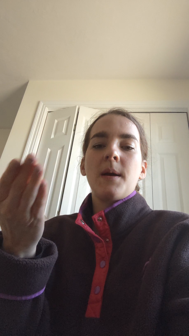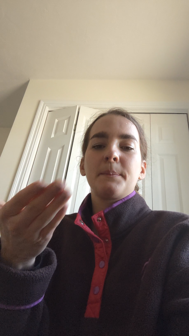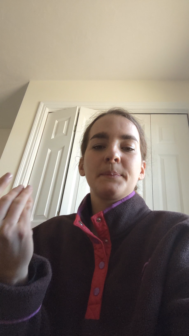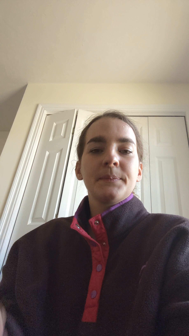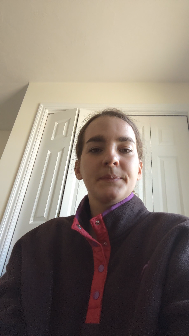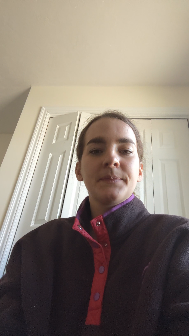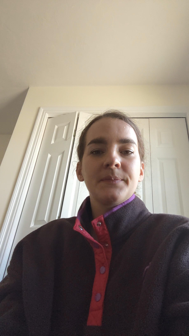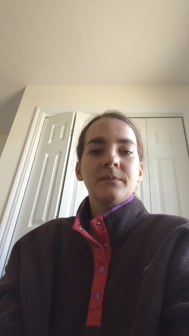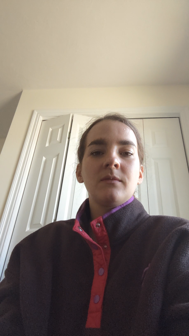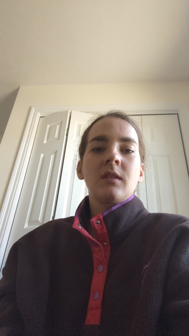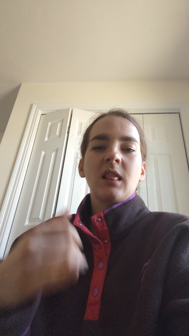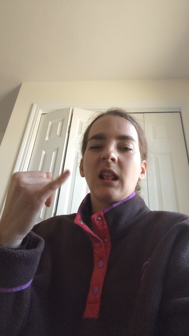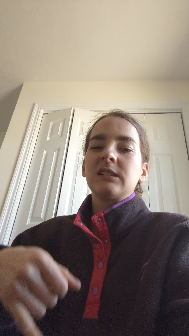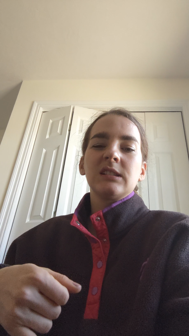last